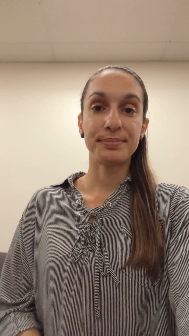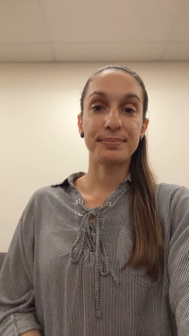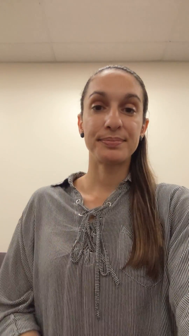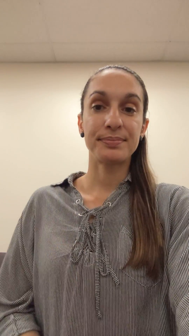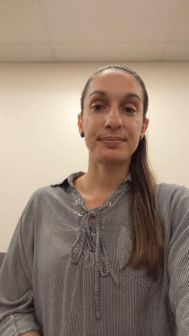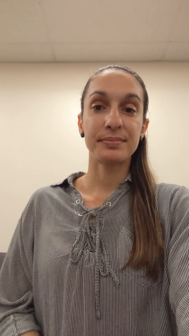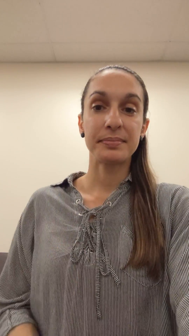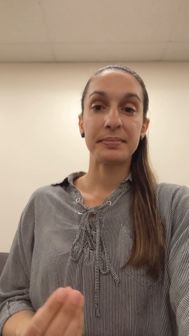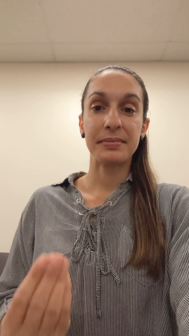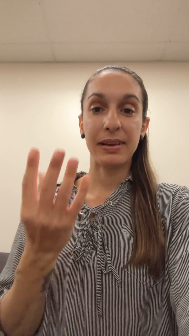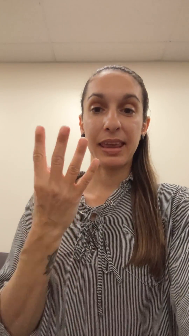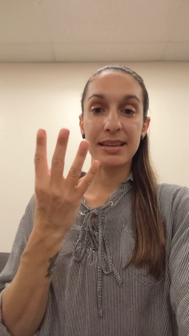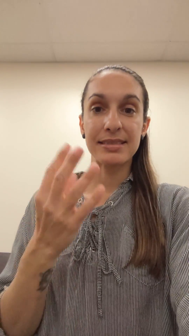plants